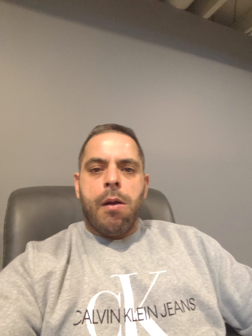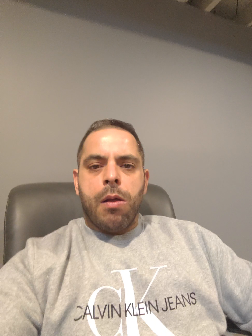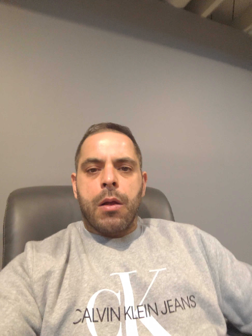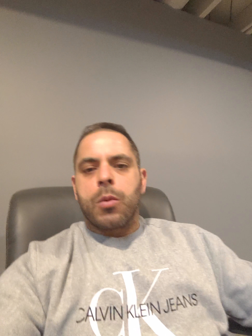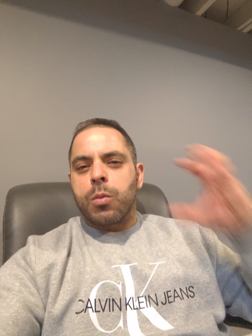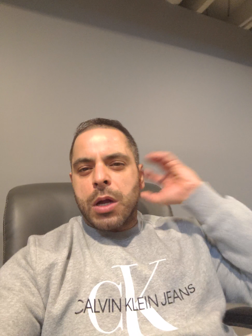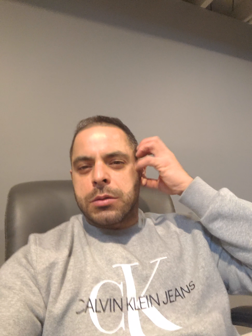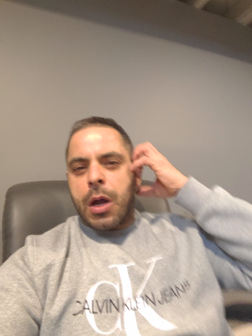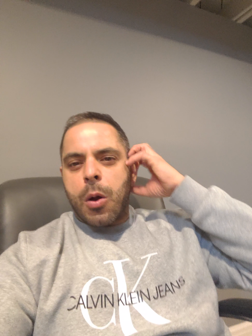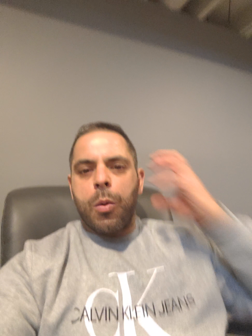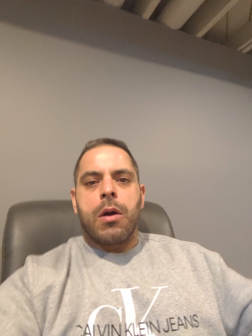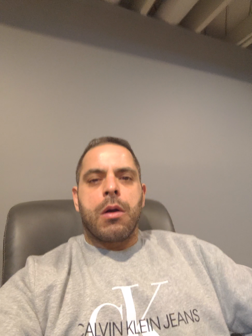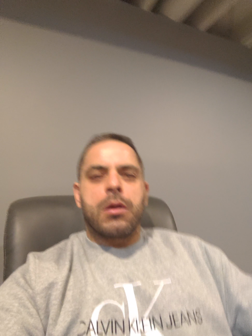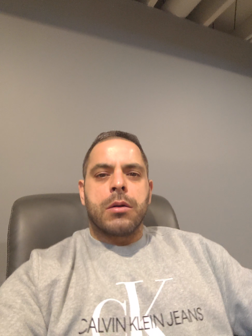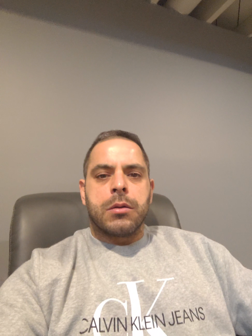radio